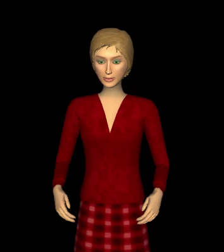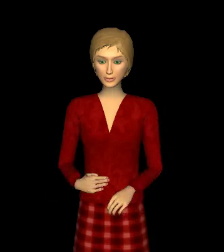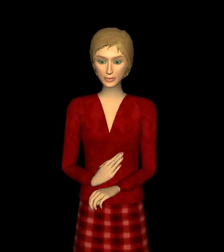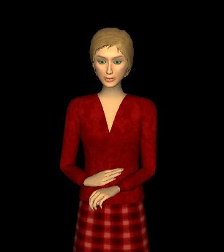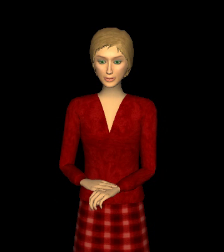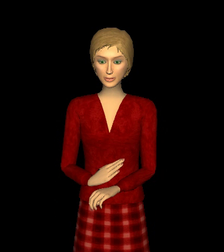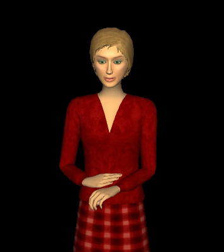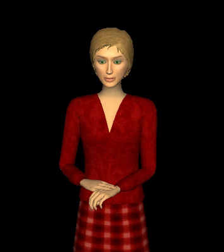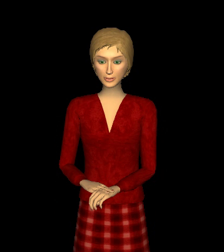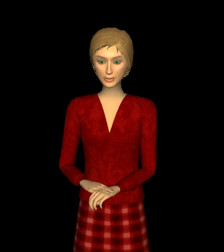تحذير